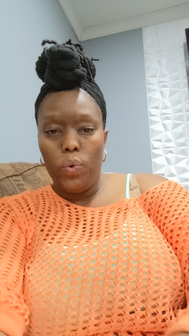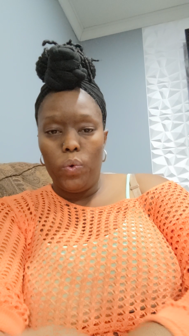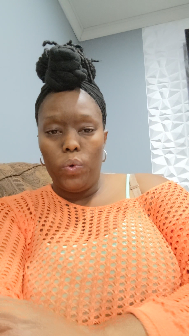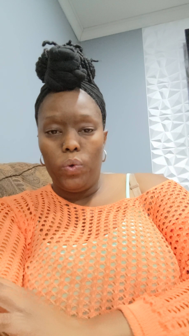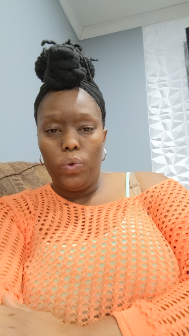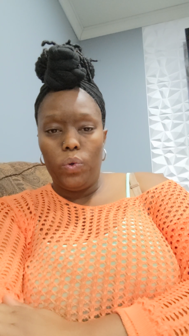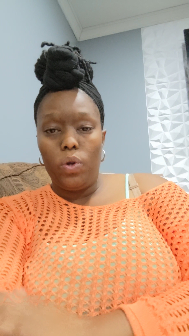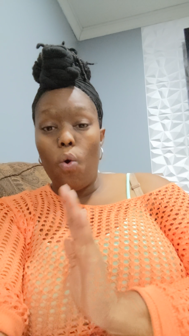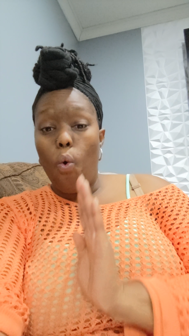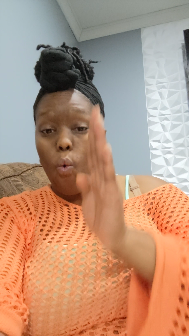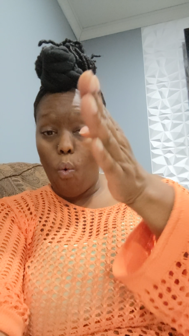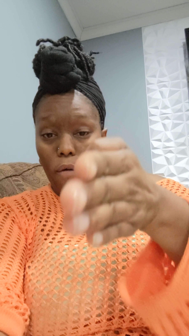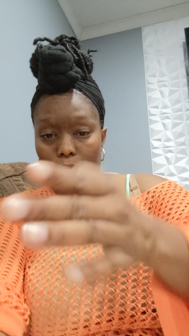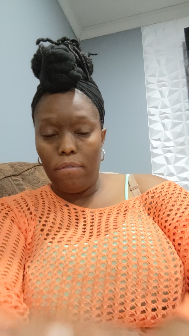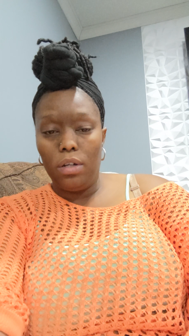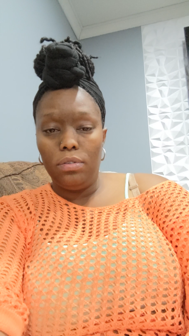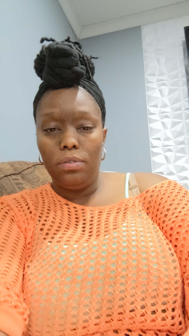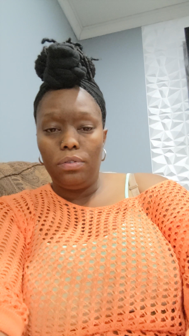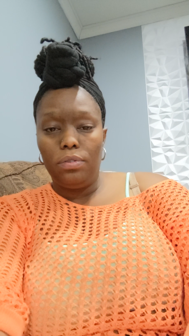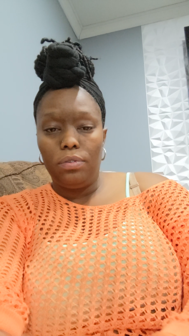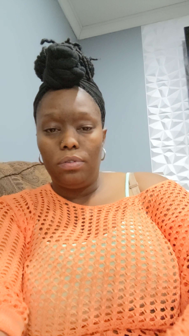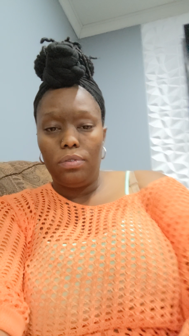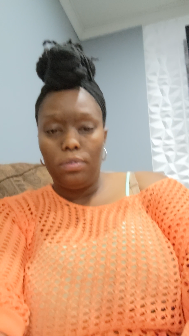over